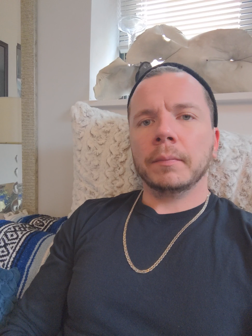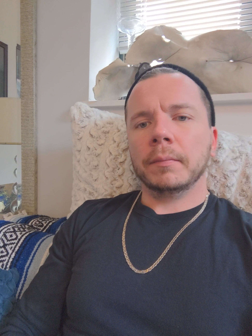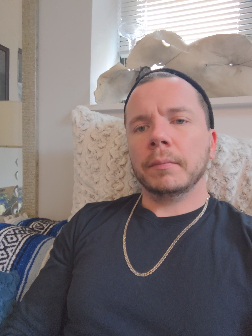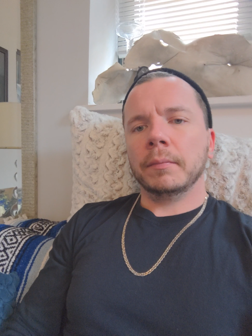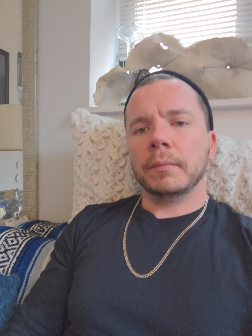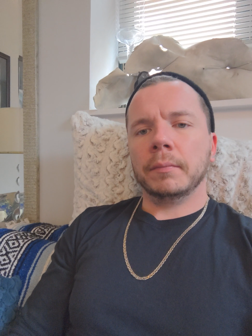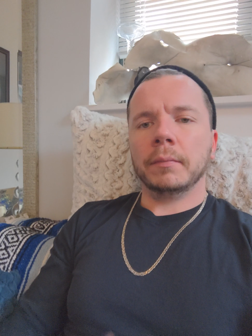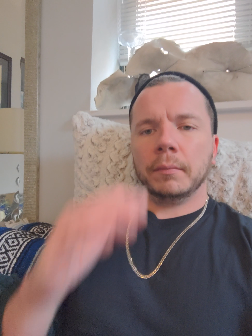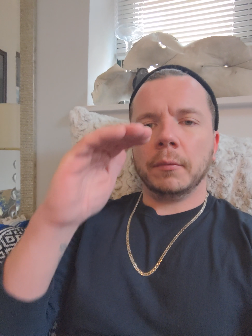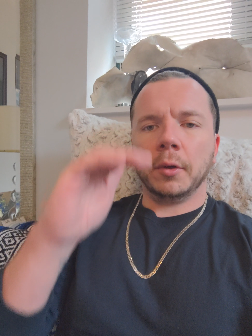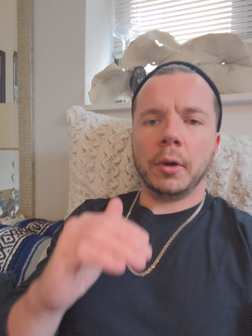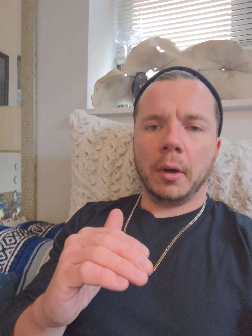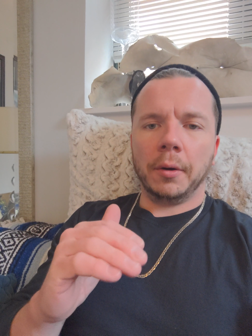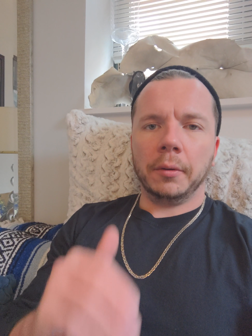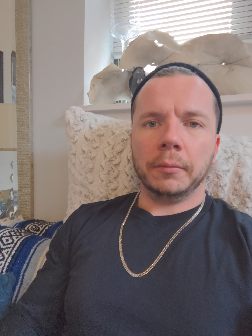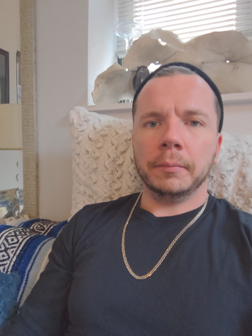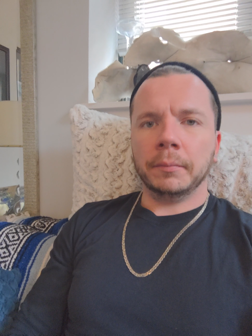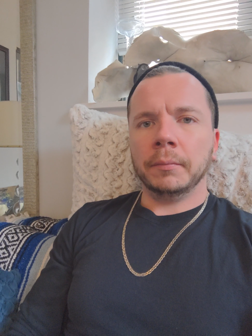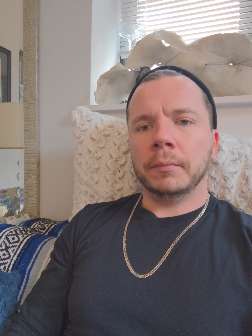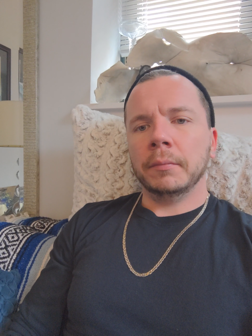child